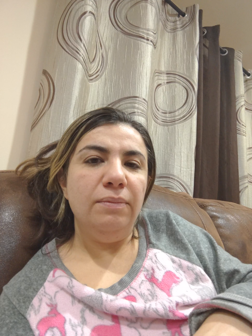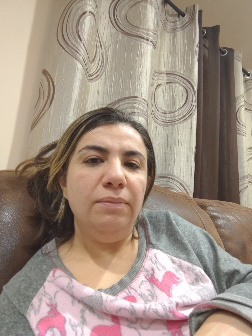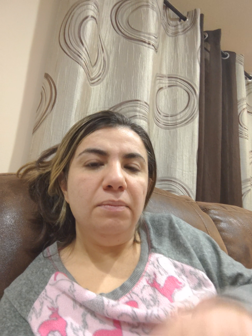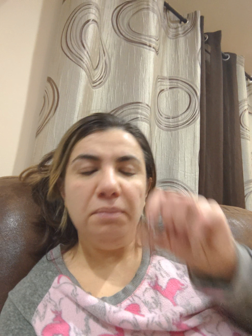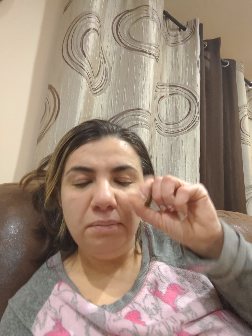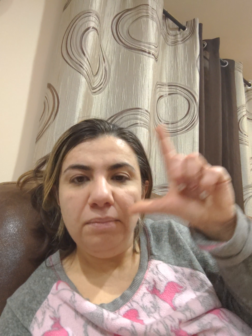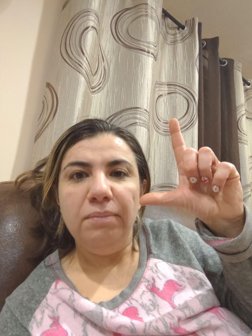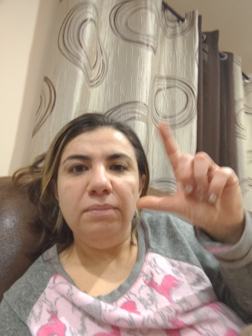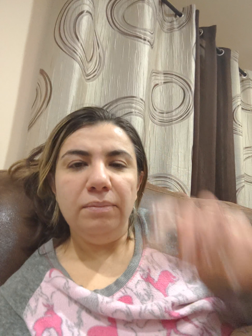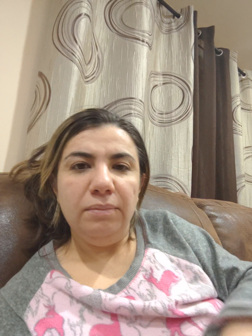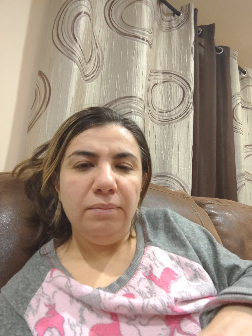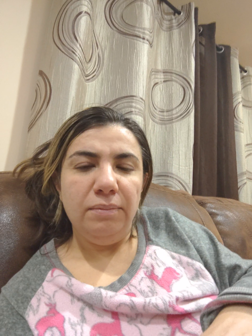awake